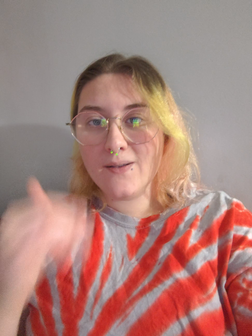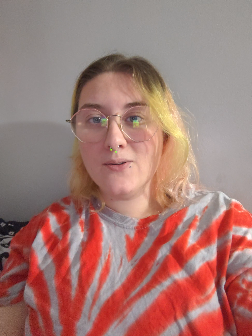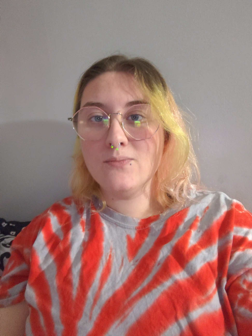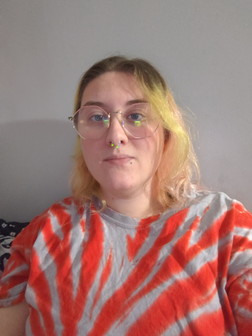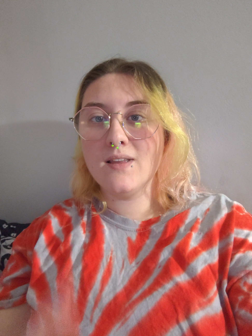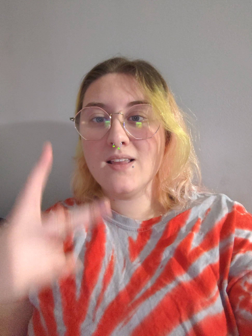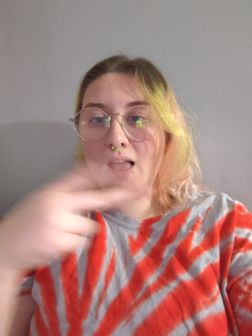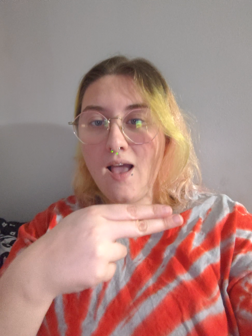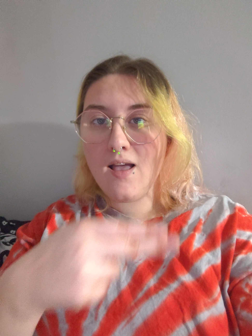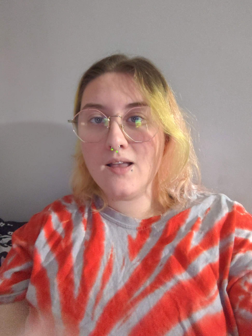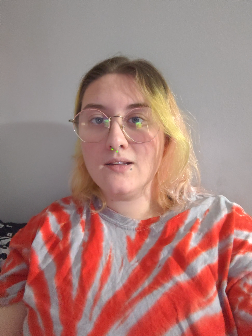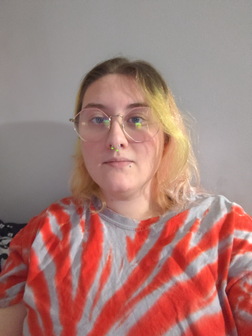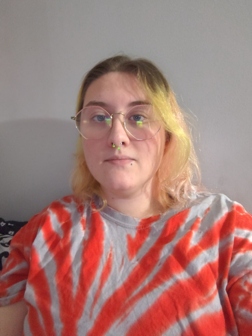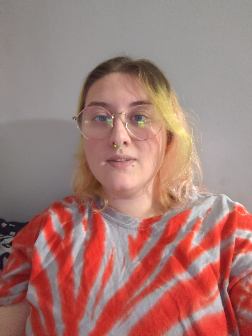cut